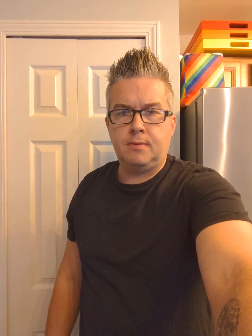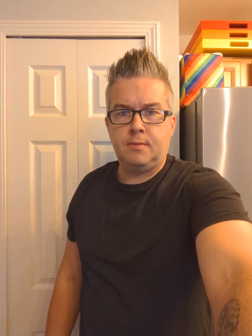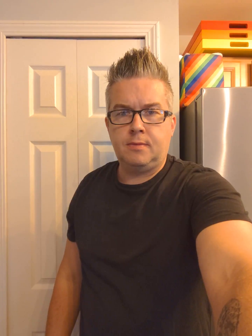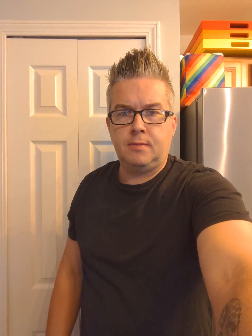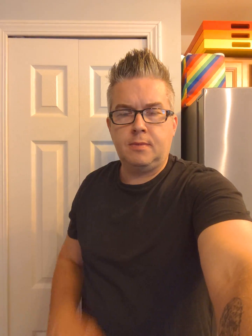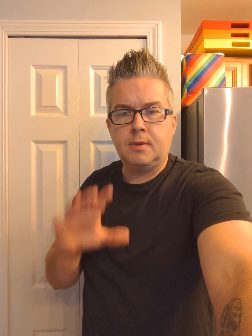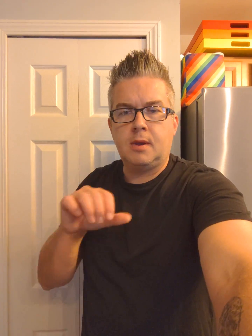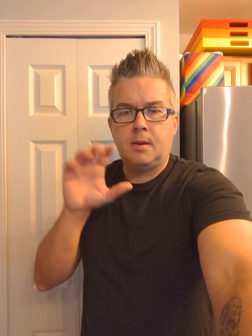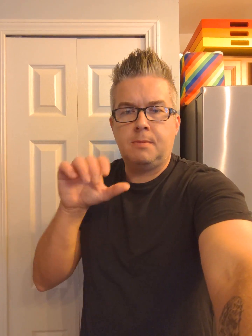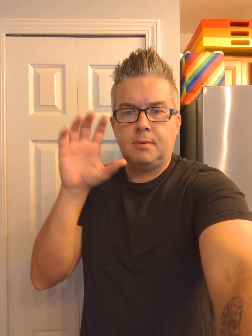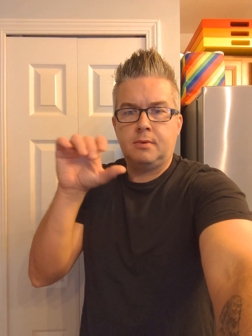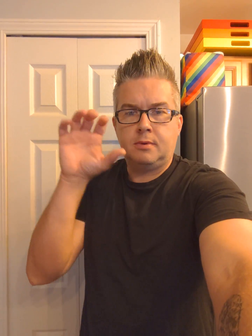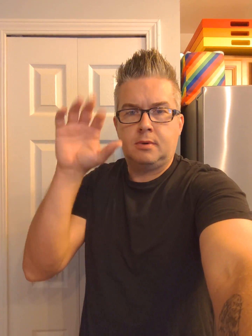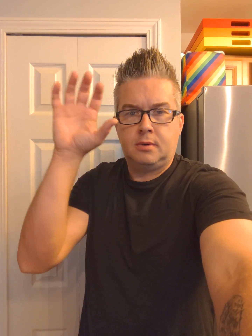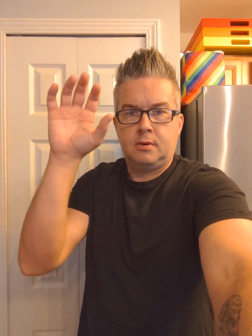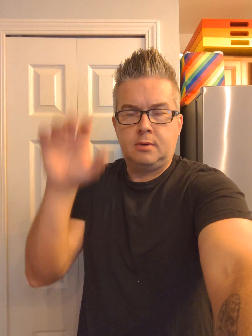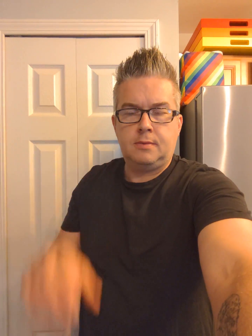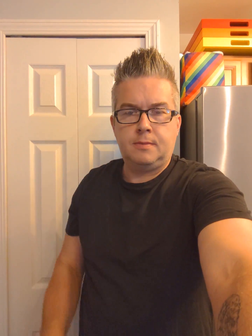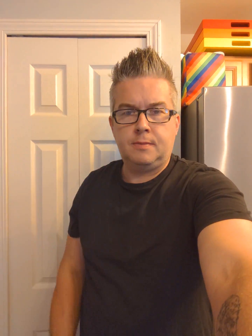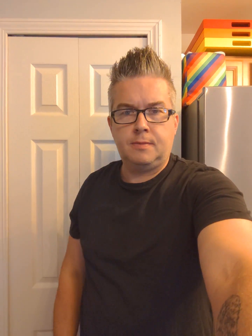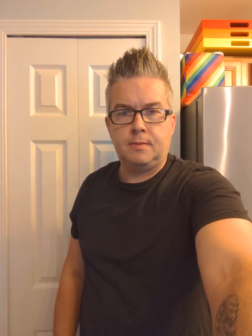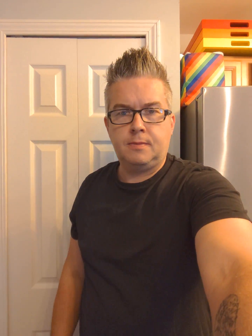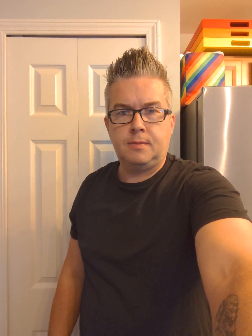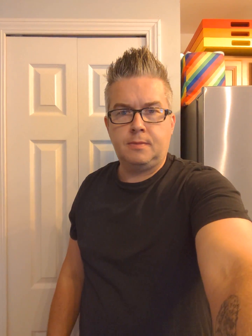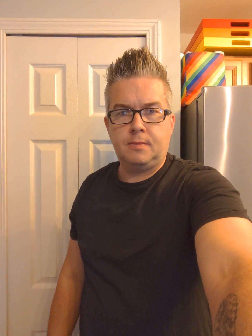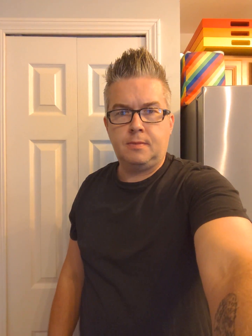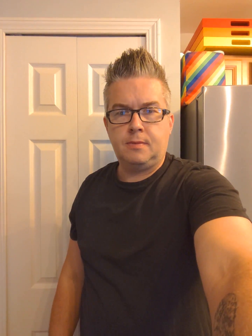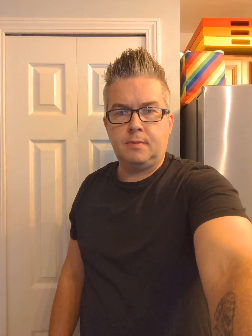ladder